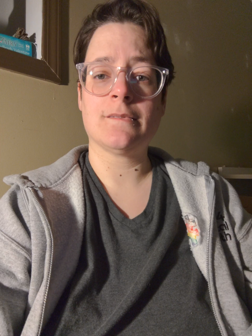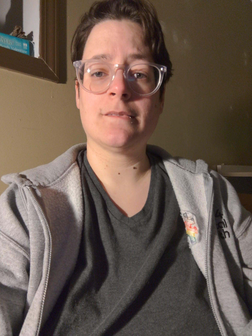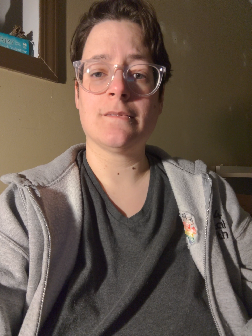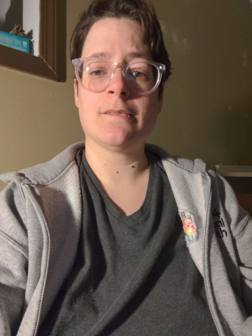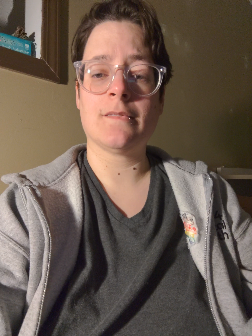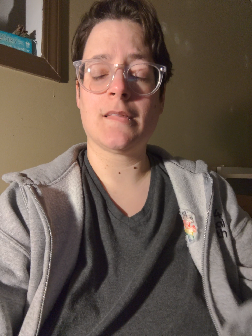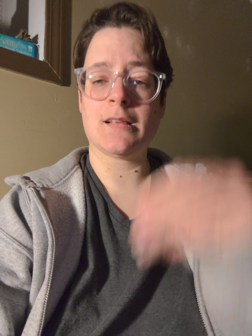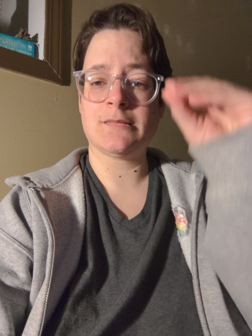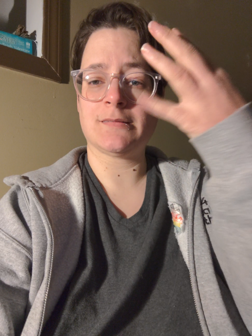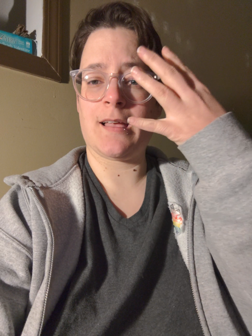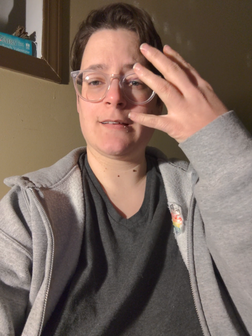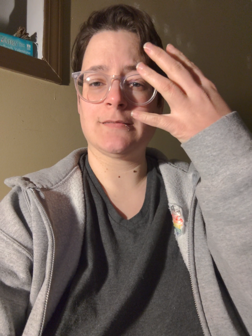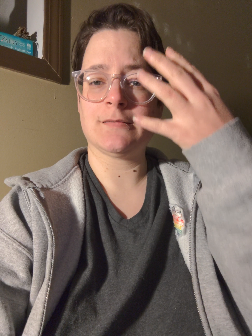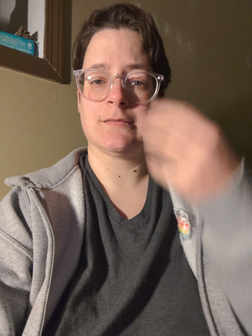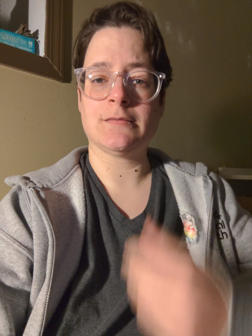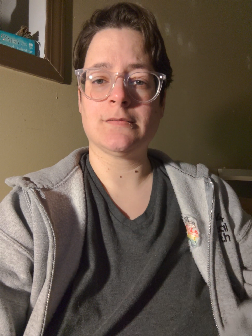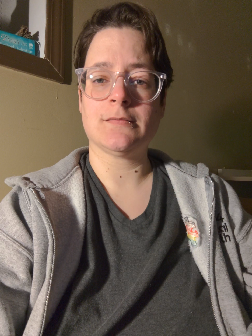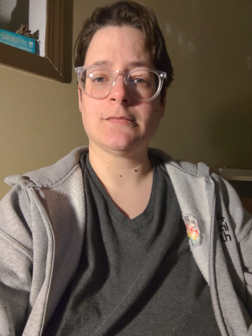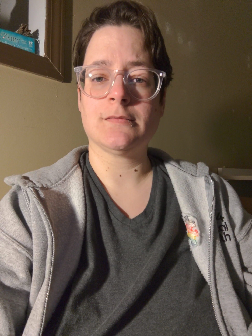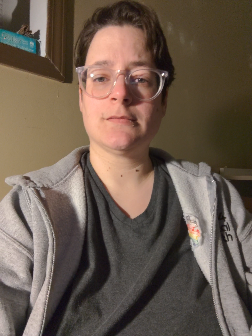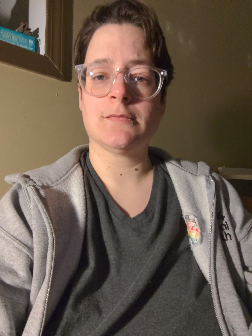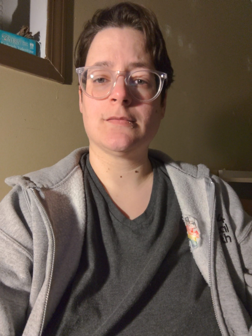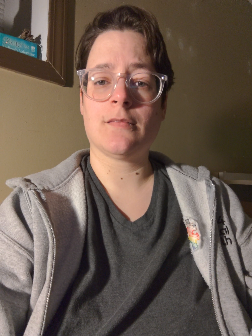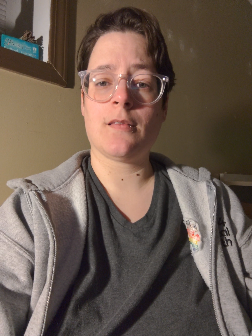sun